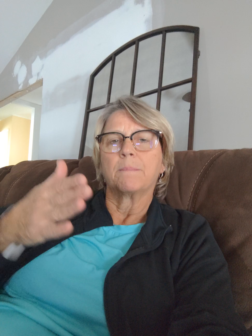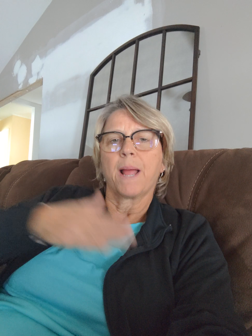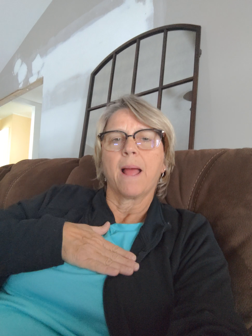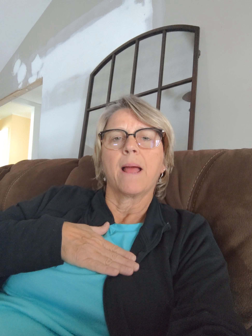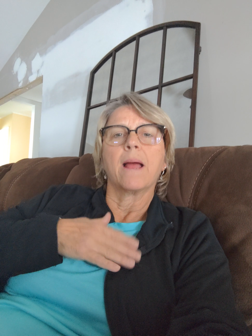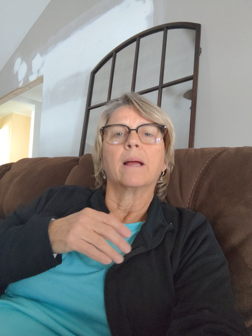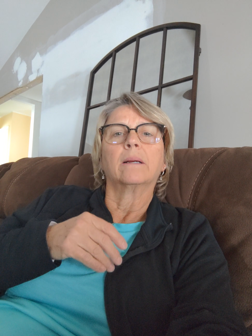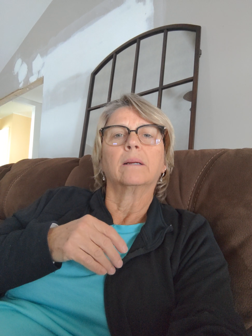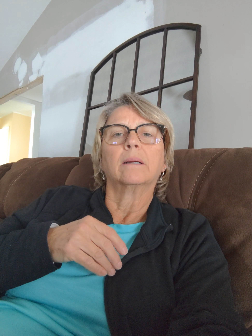my